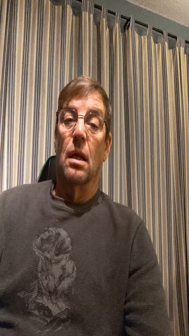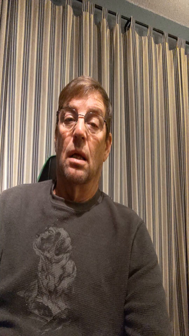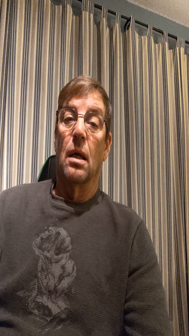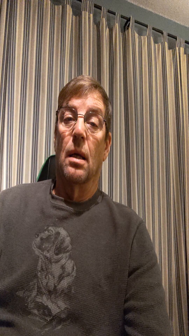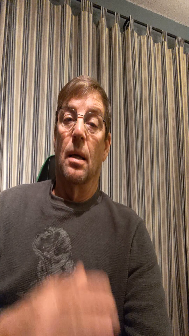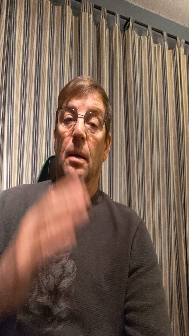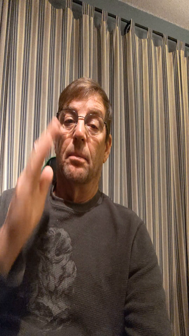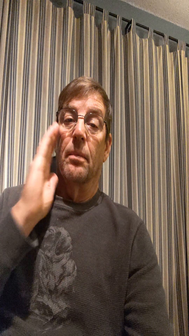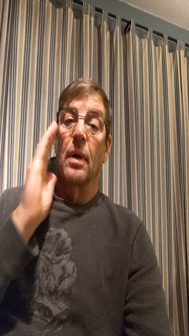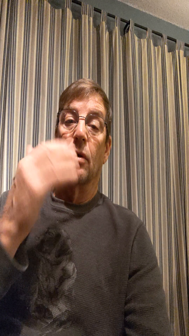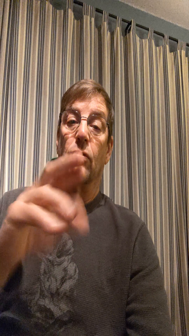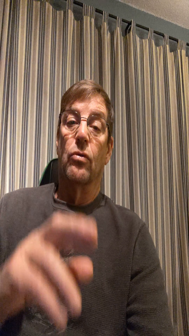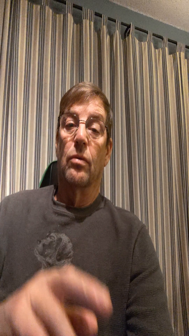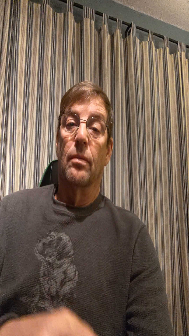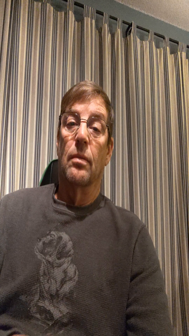bedroom